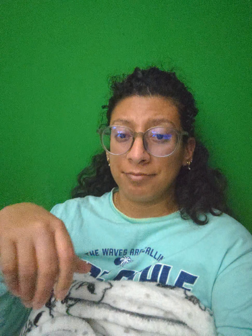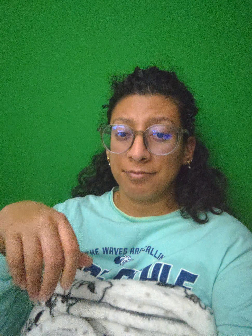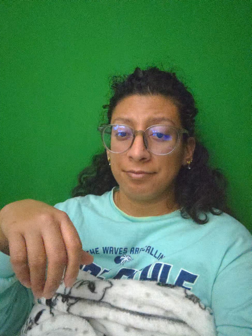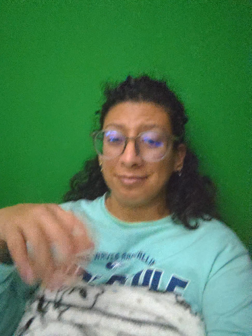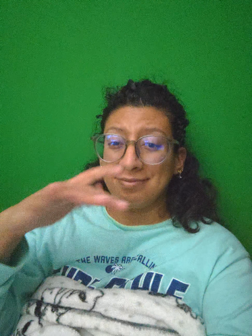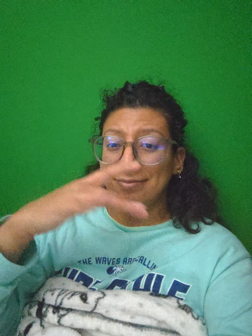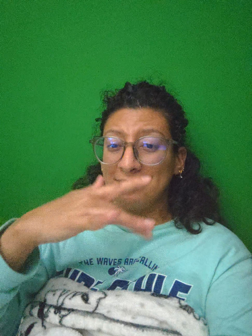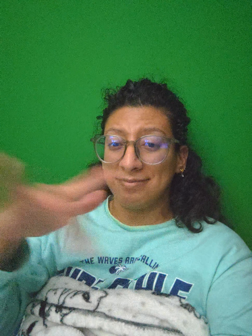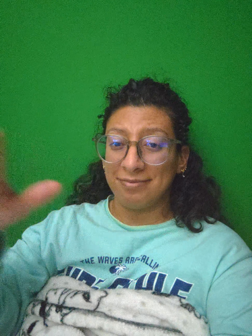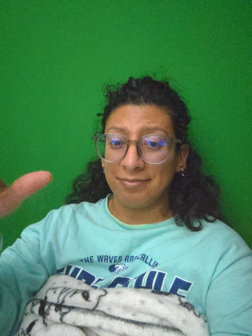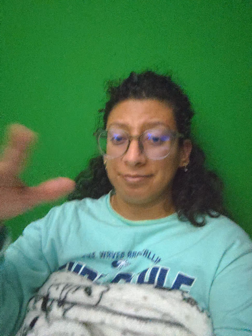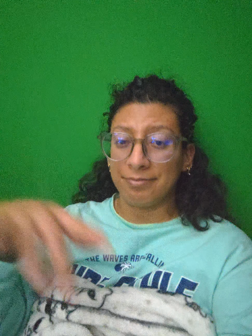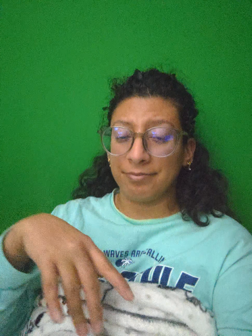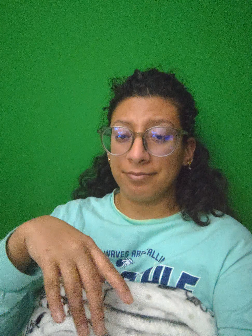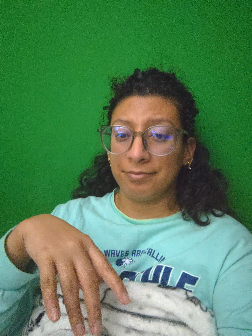empty